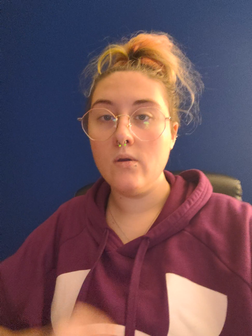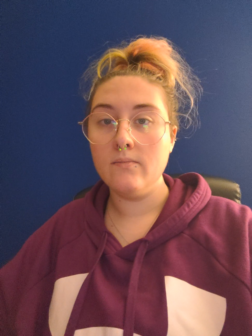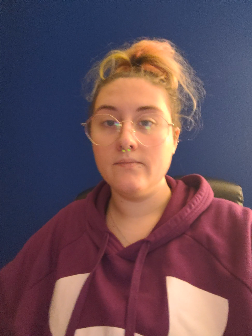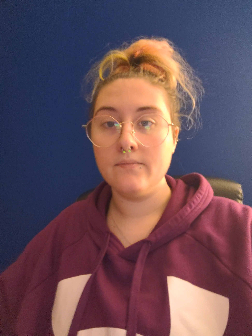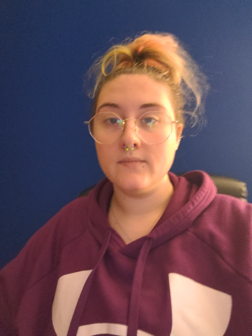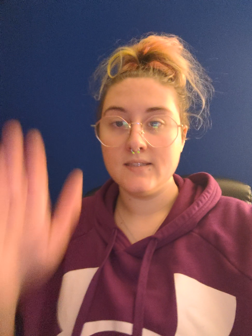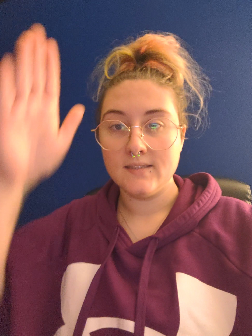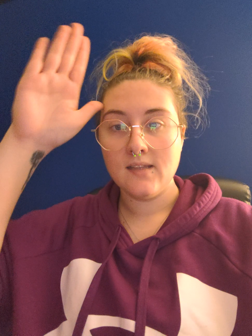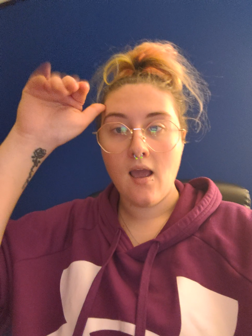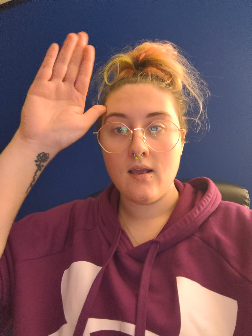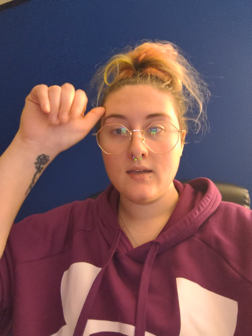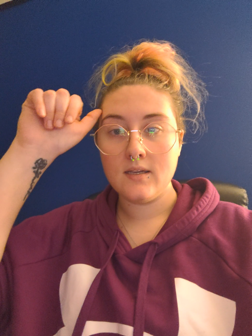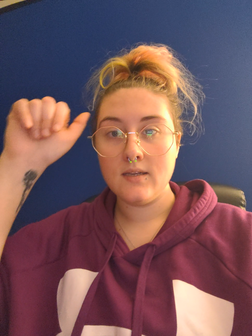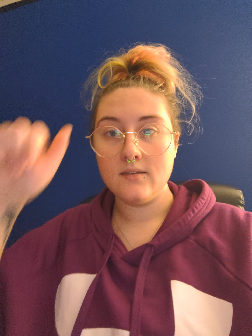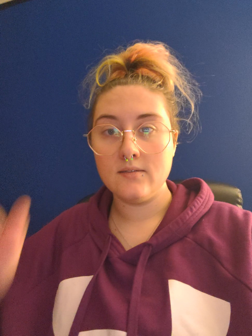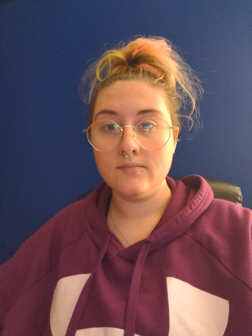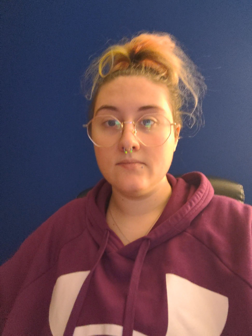donkey